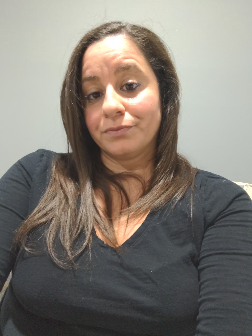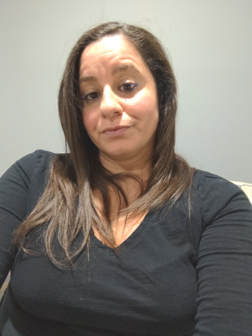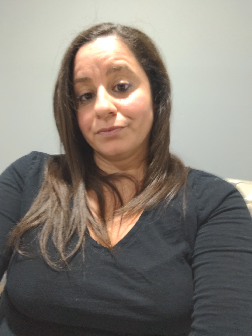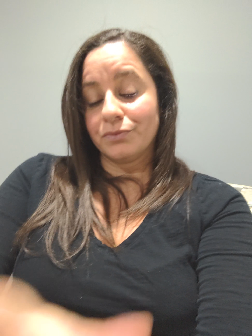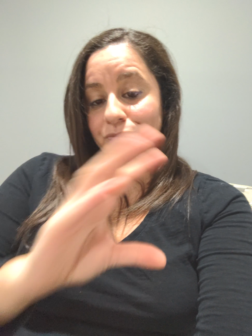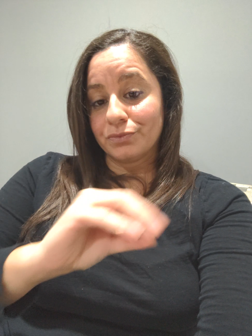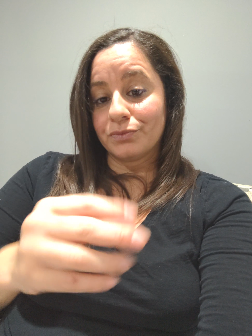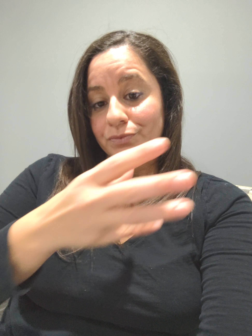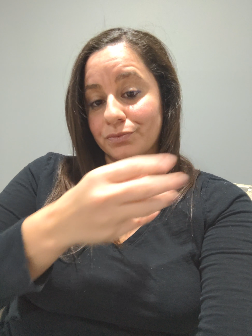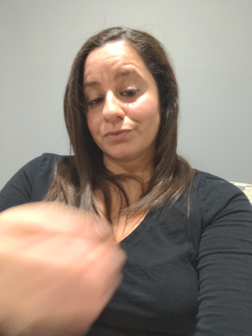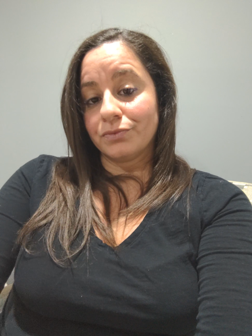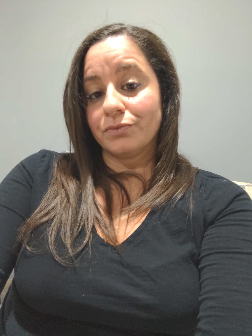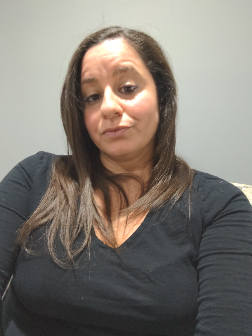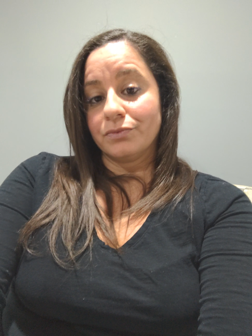story